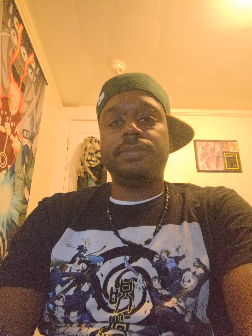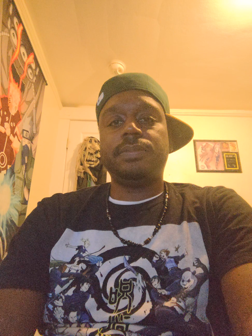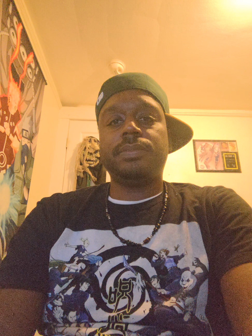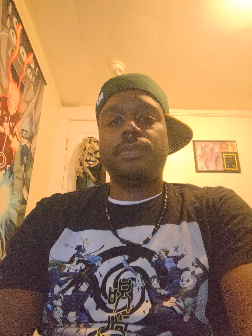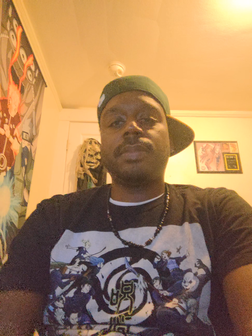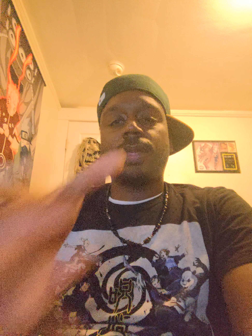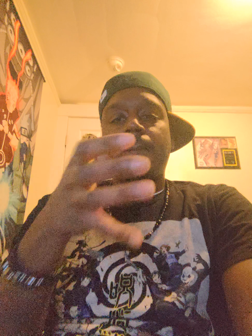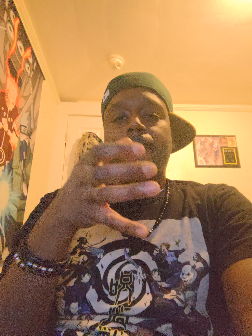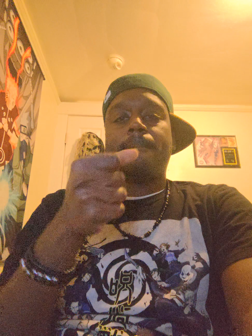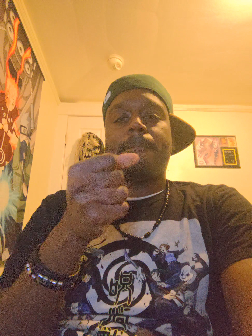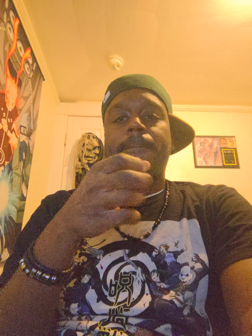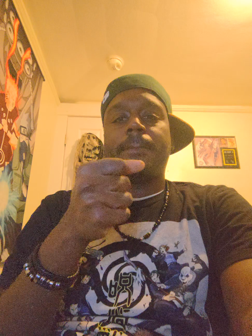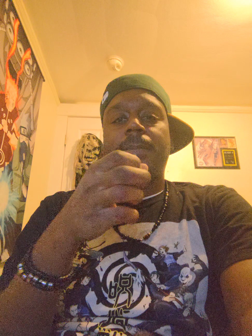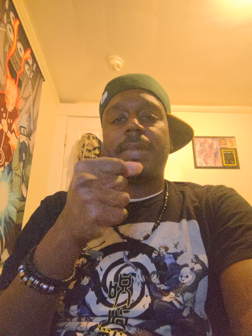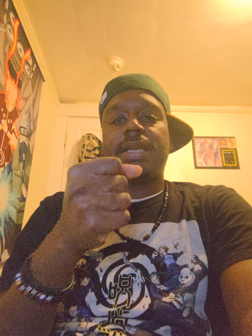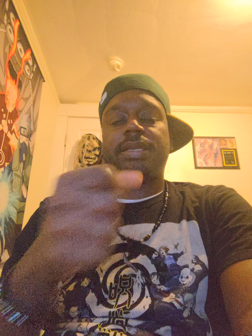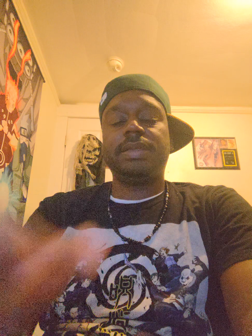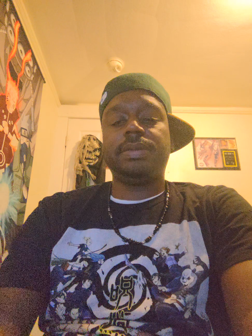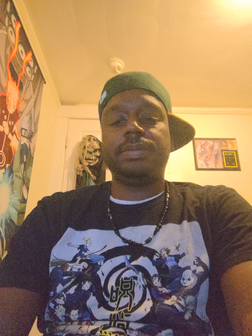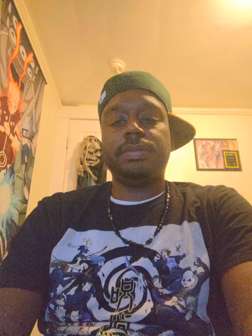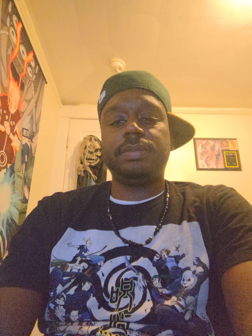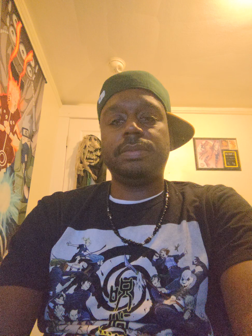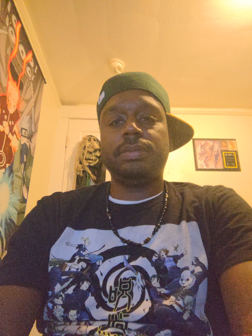milk